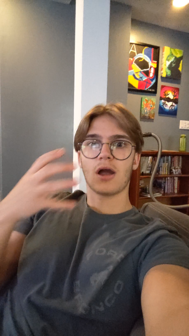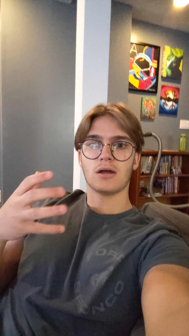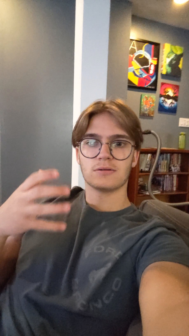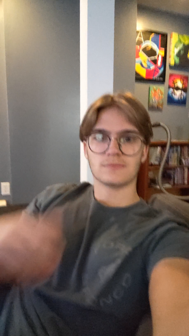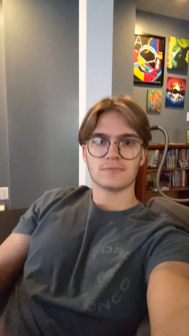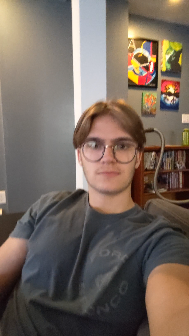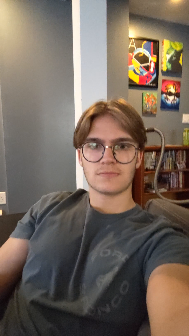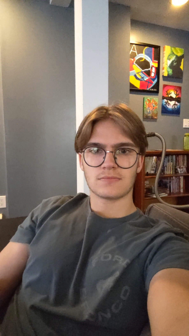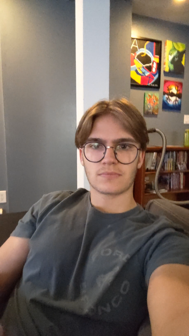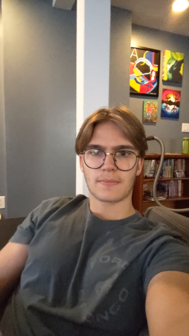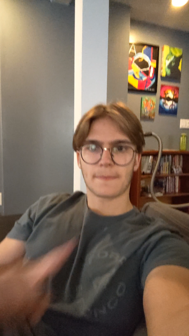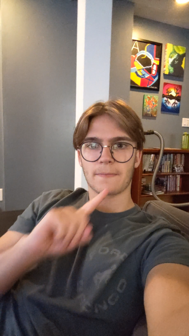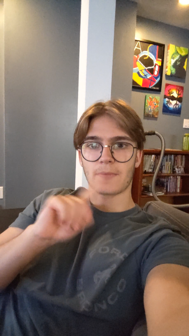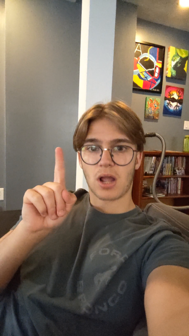but